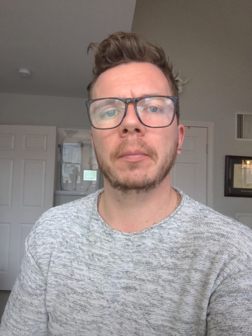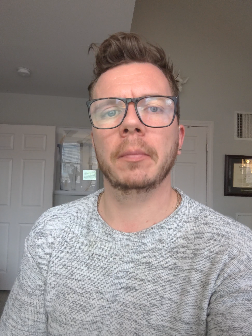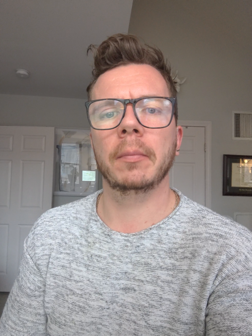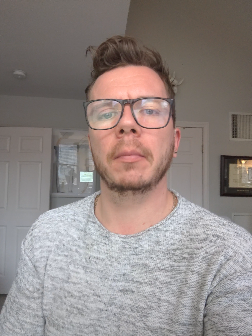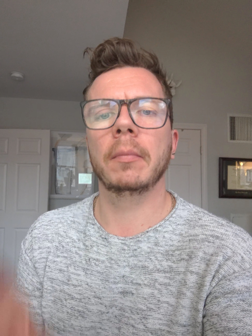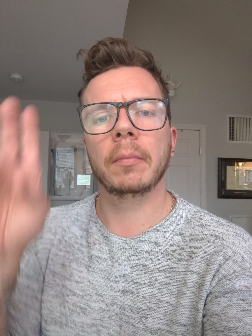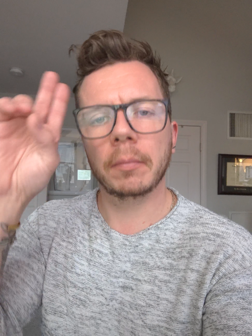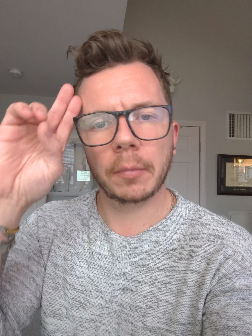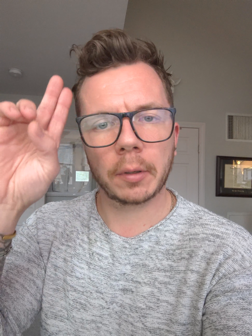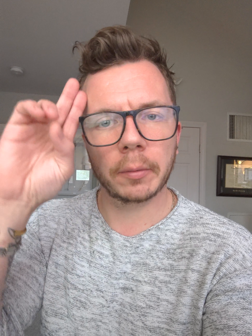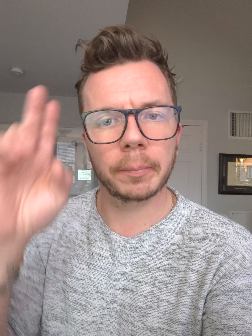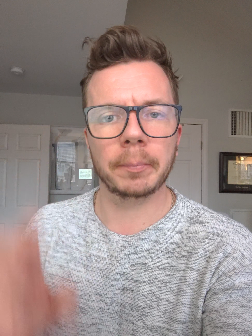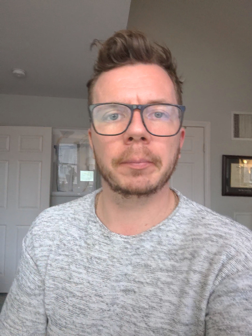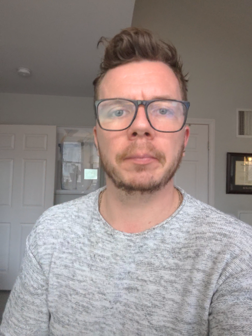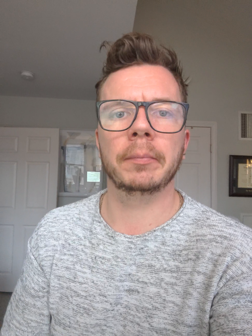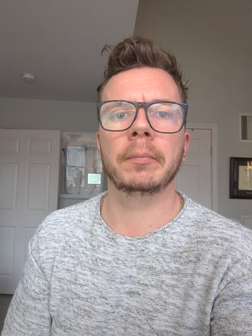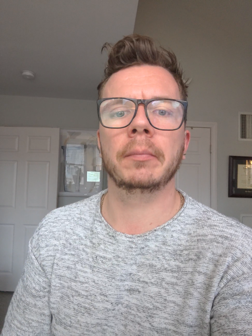uncle